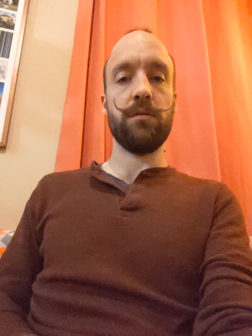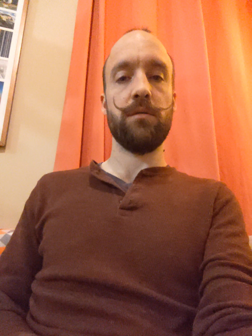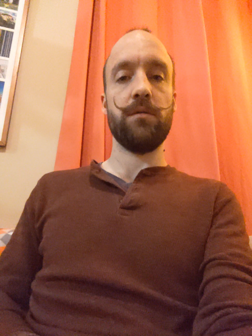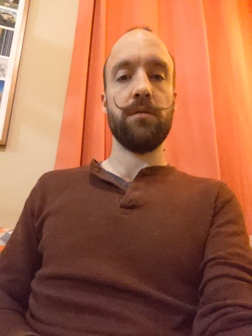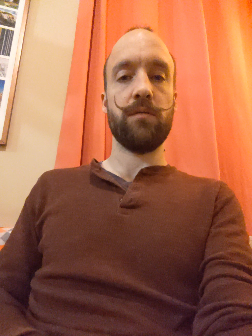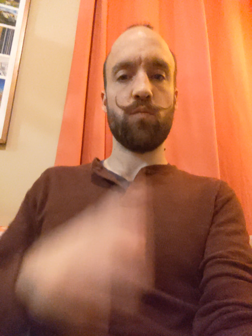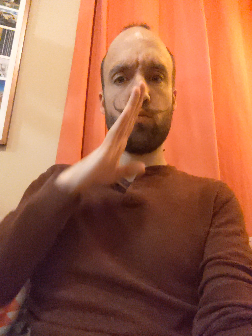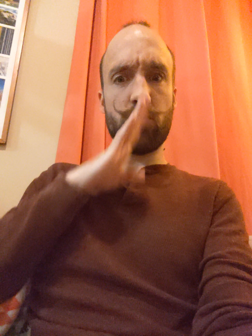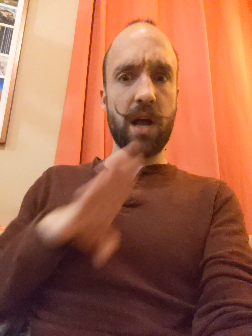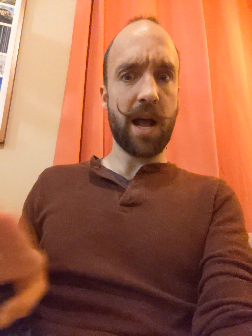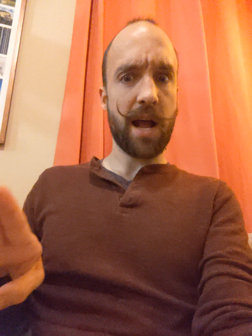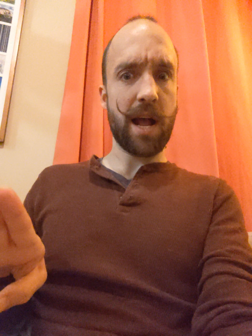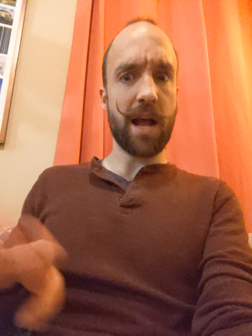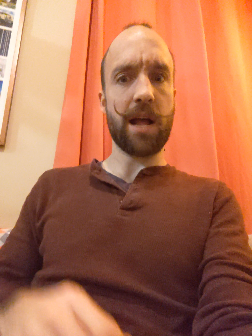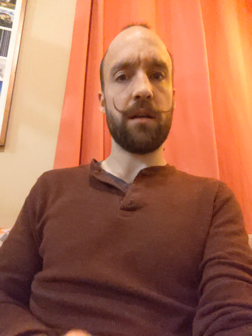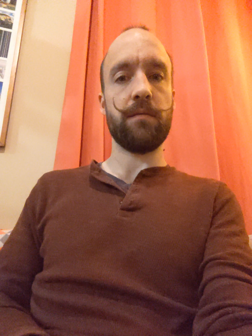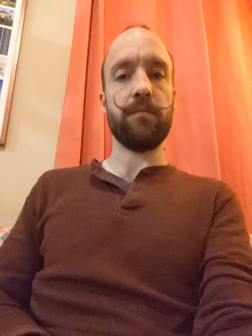quiet